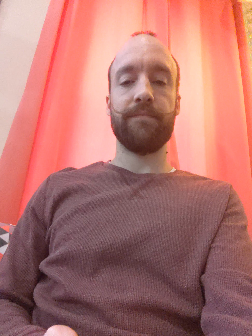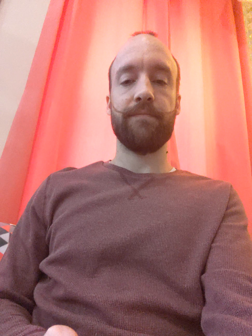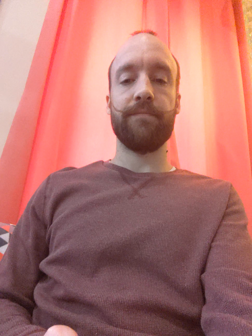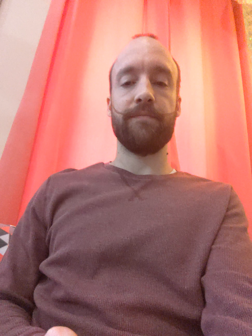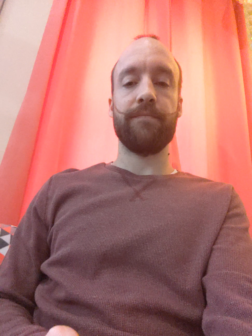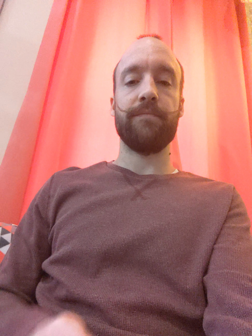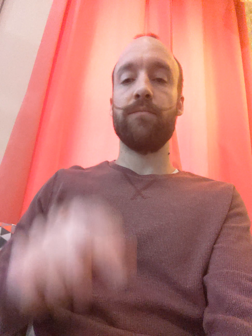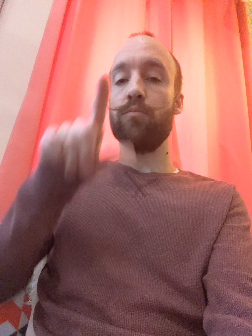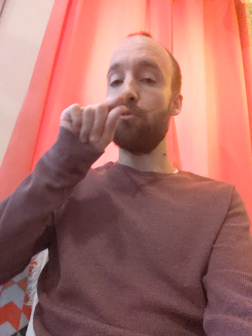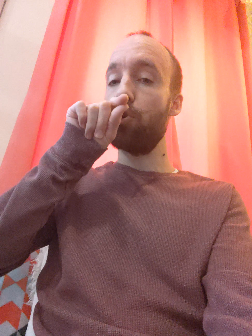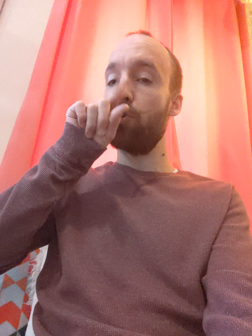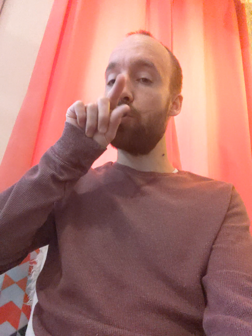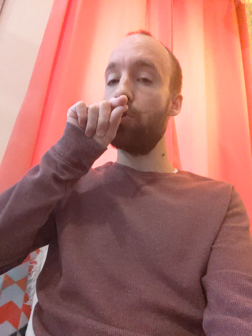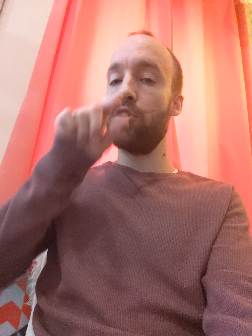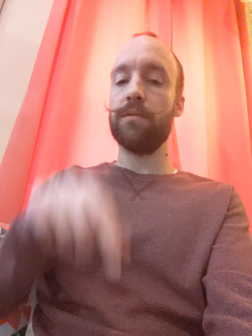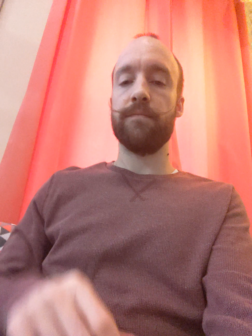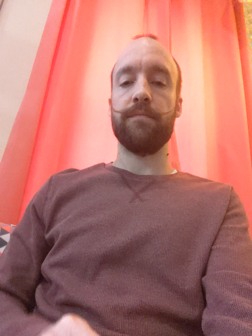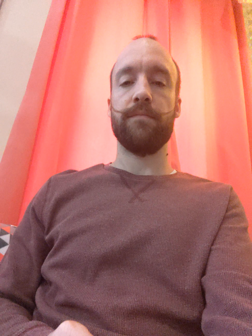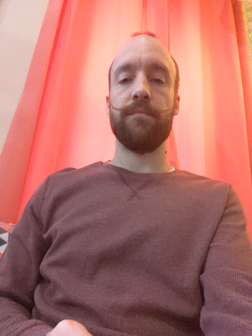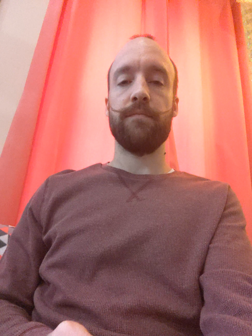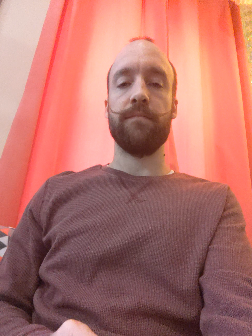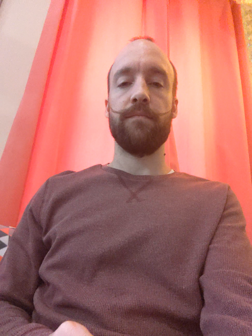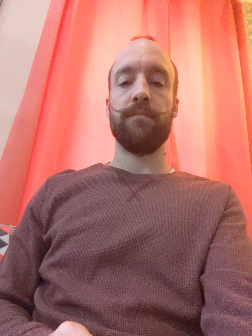bird